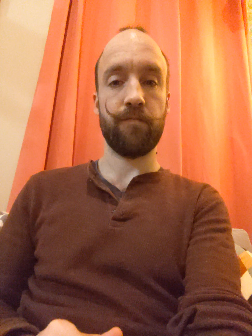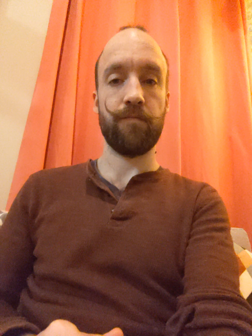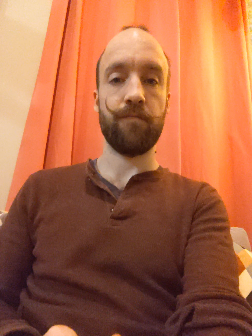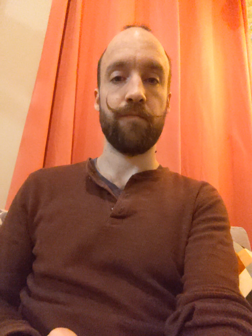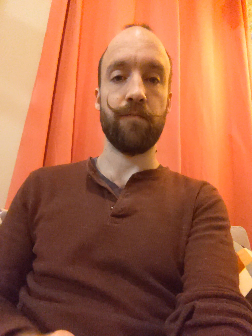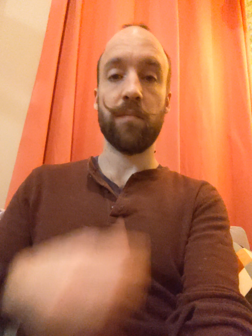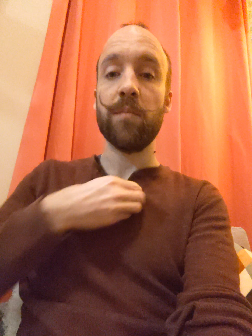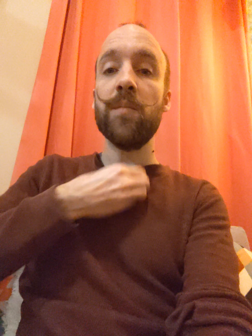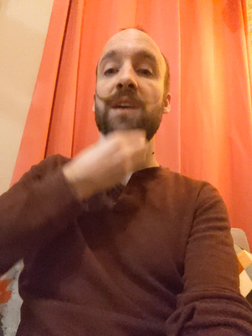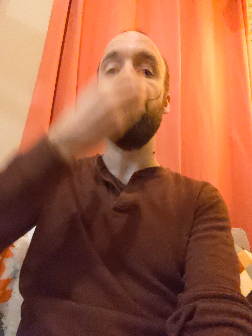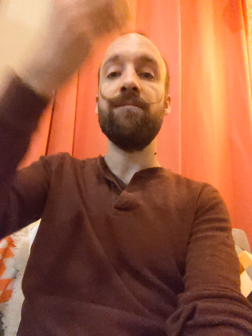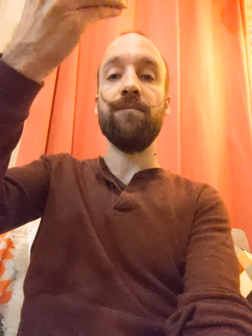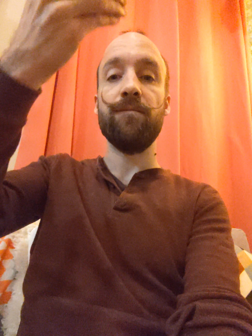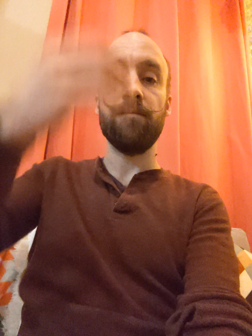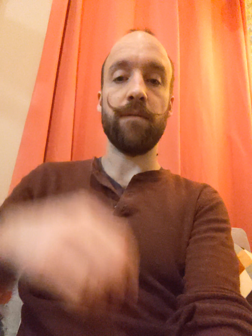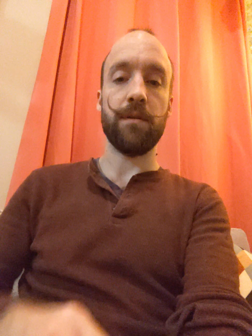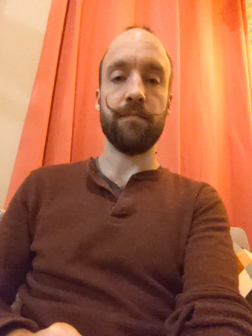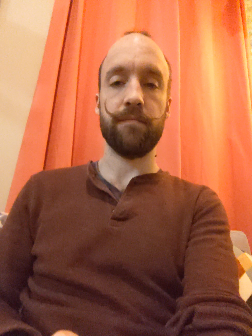giraffe